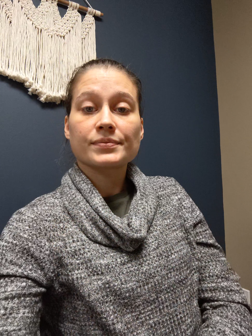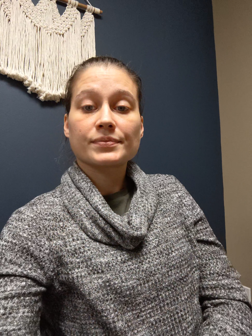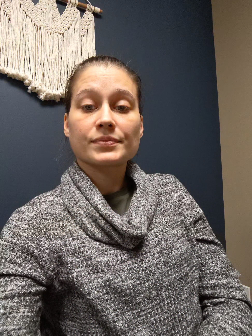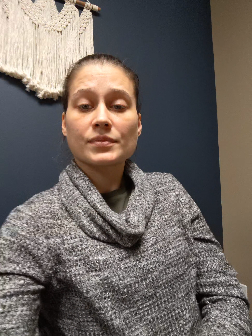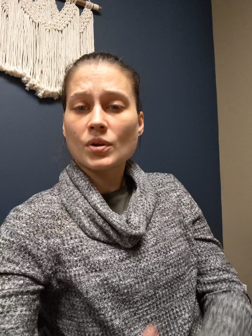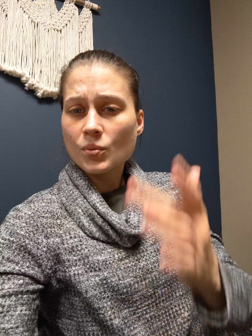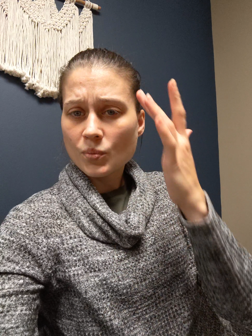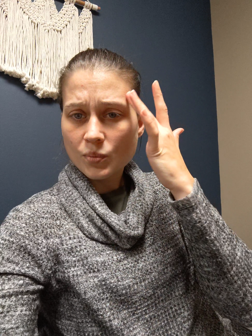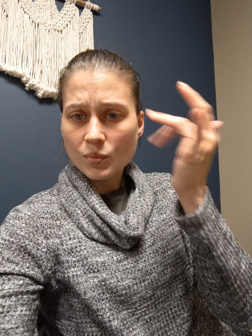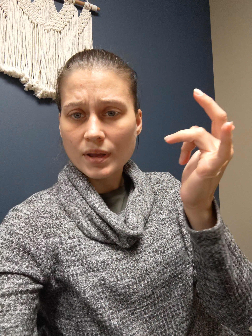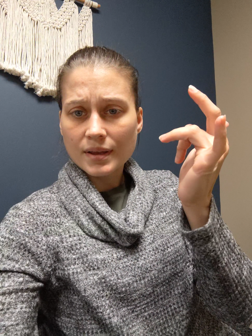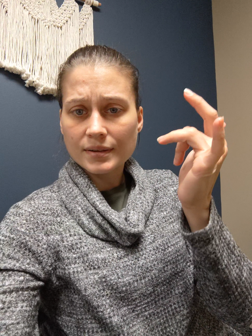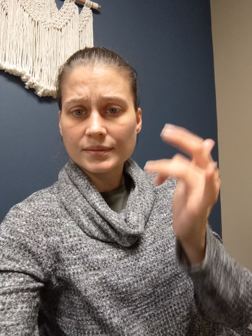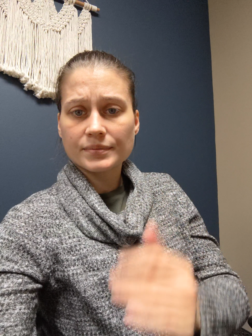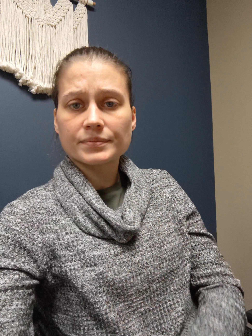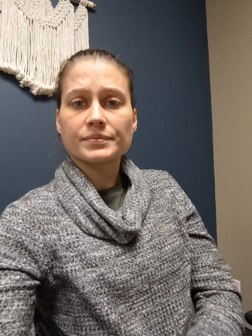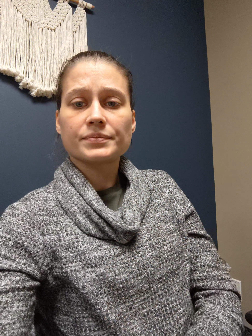why